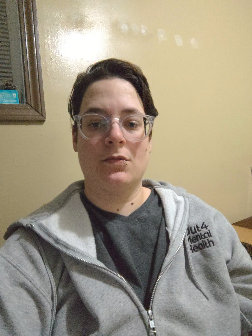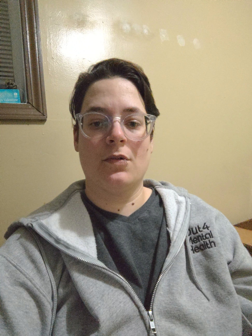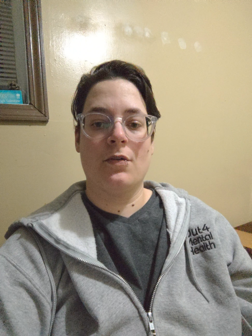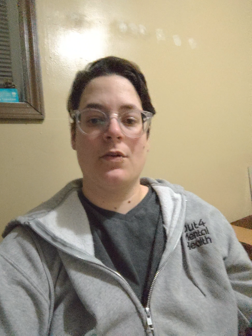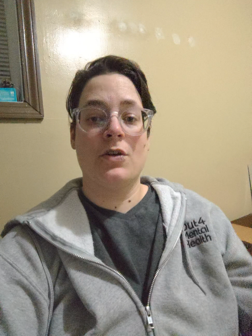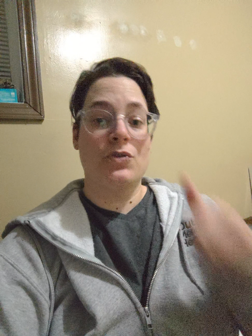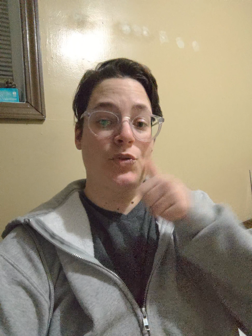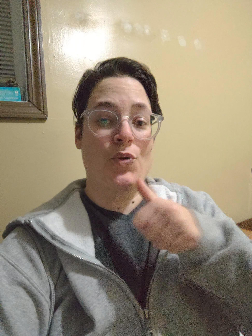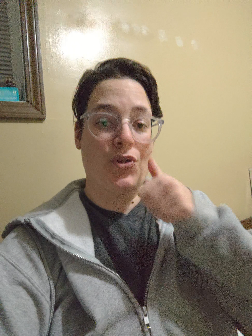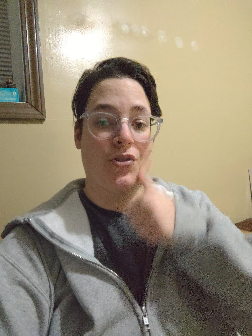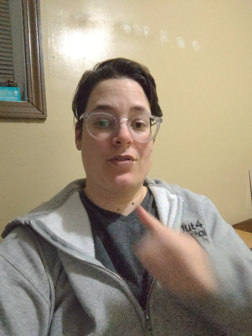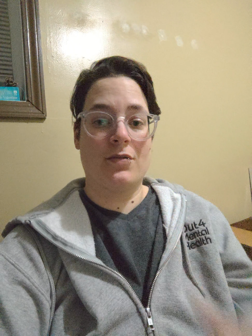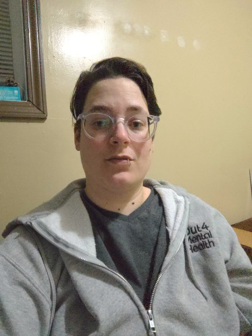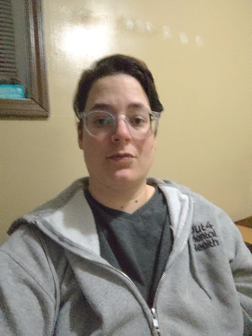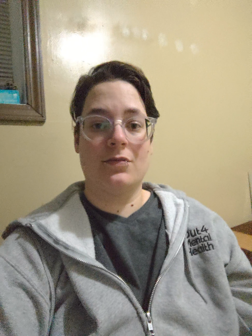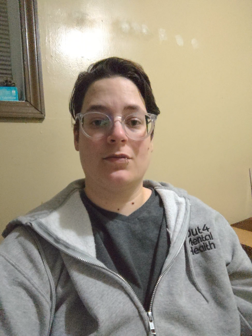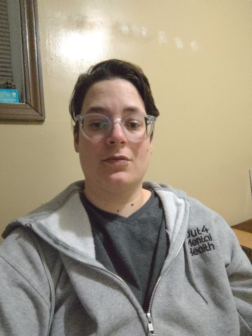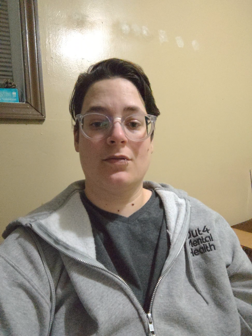girl